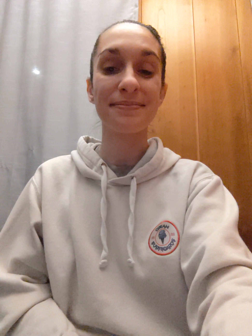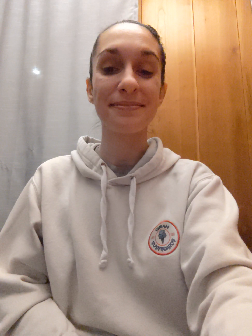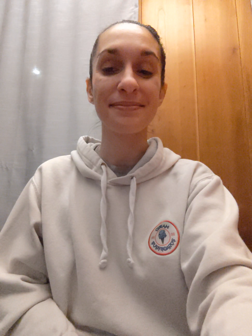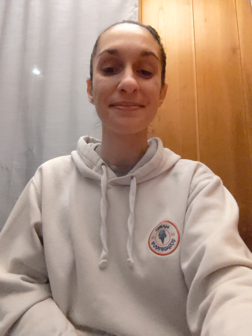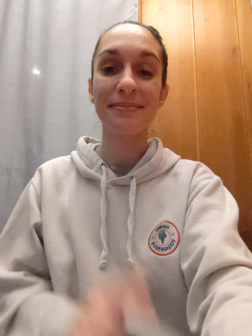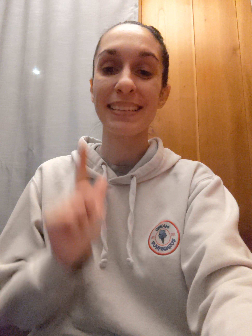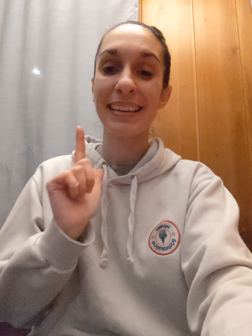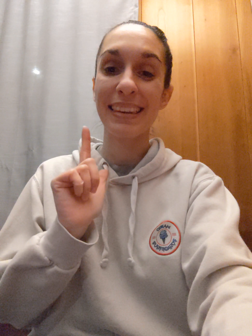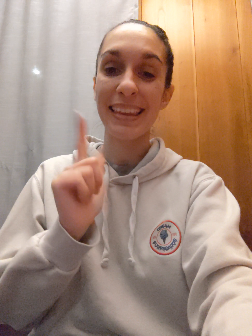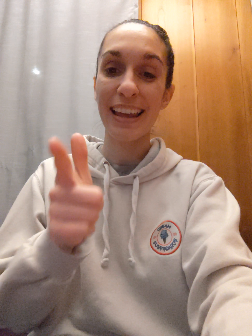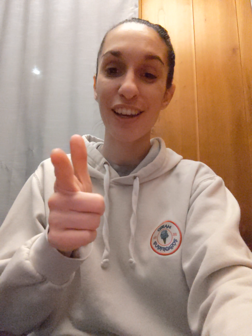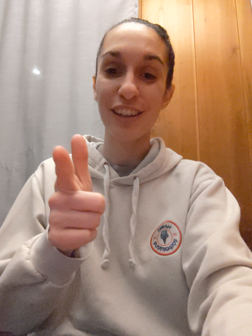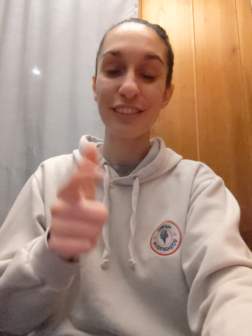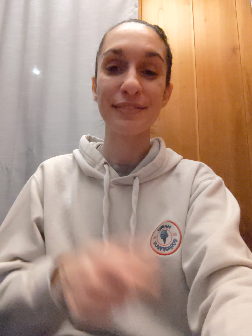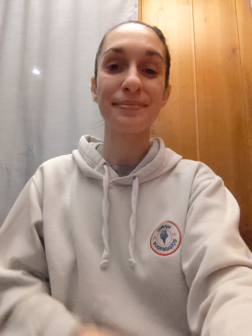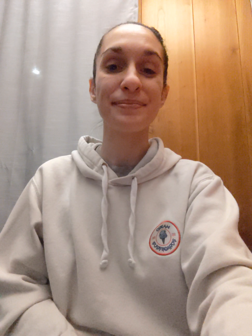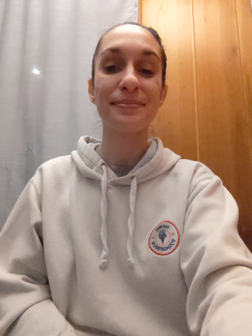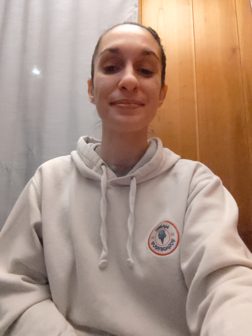later